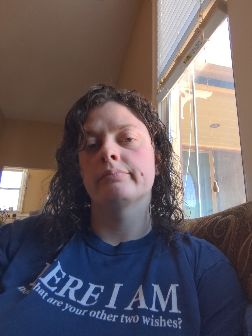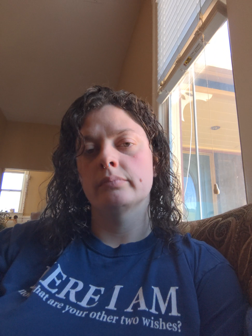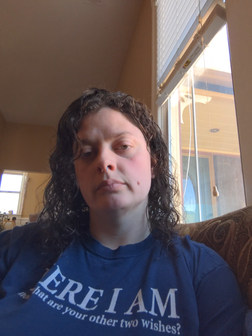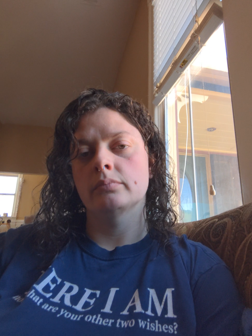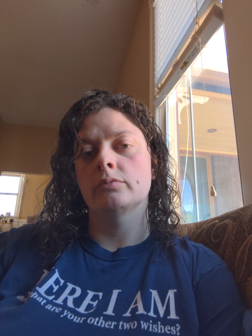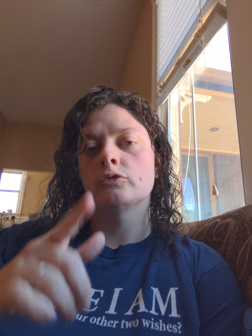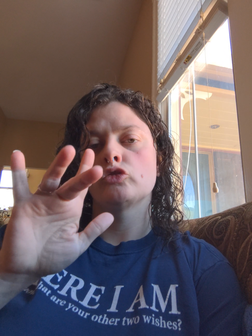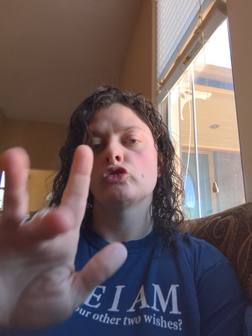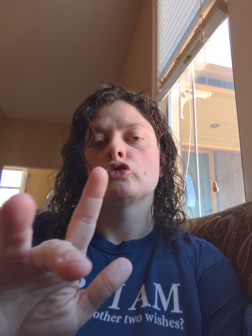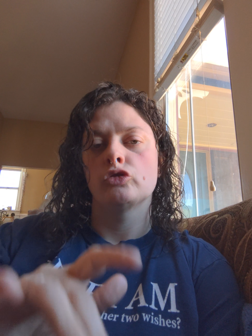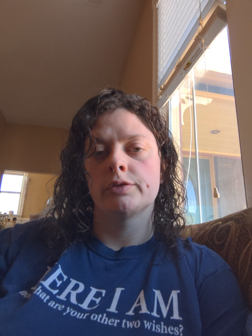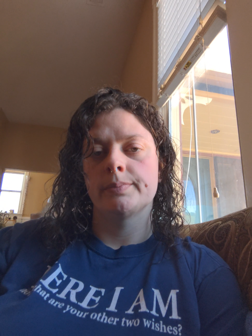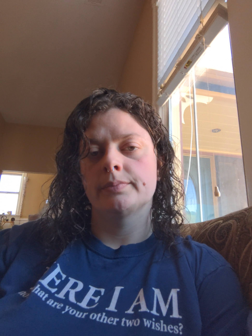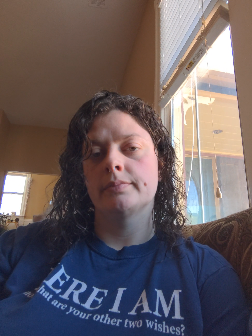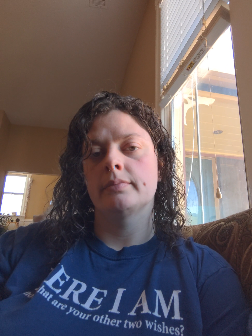touch